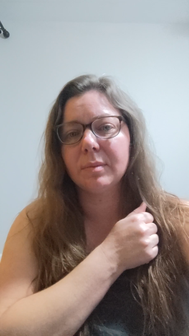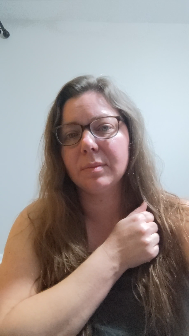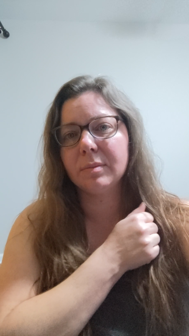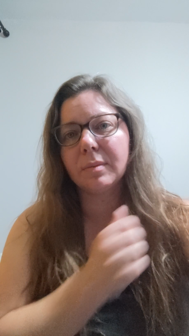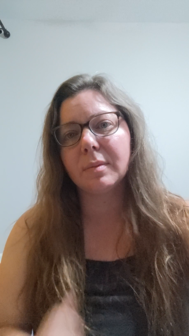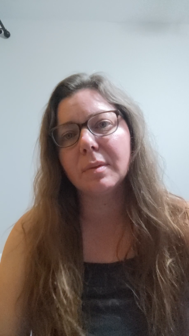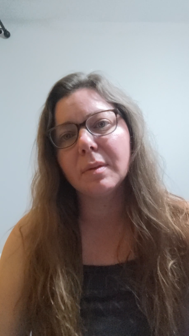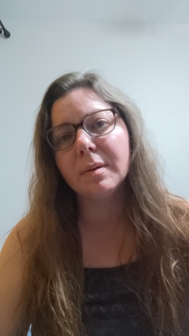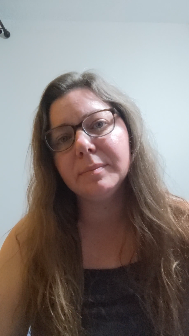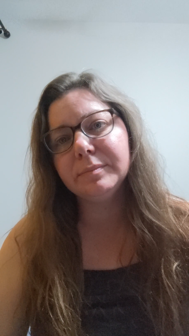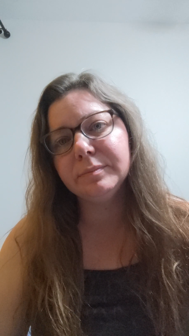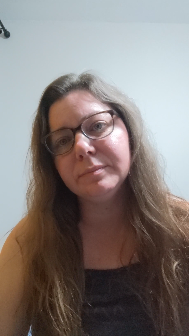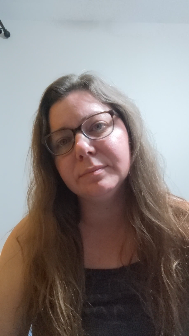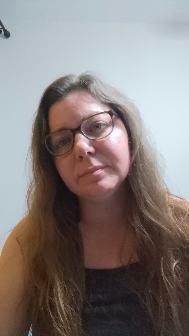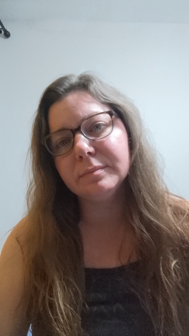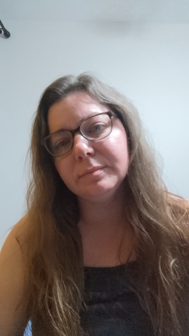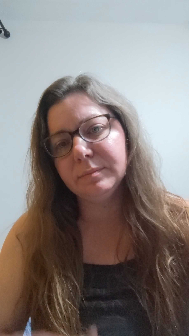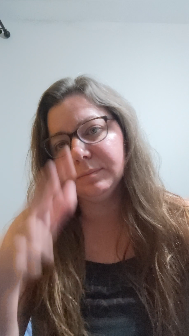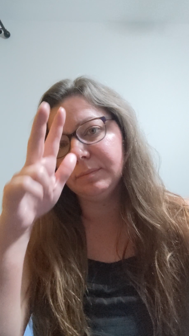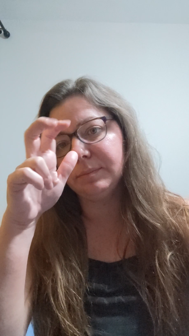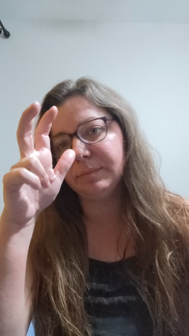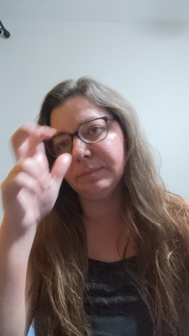ant